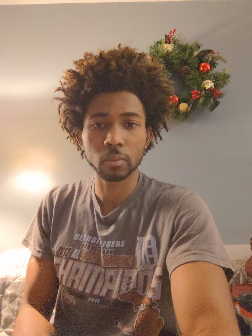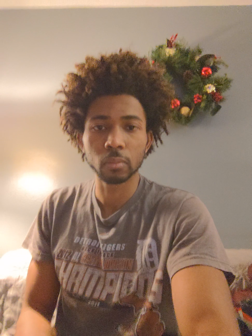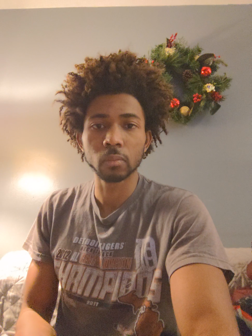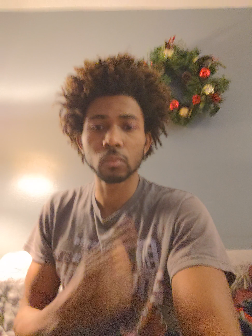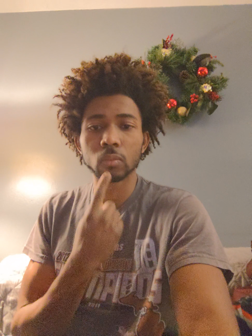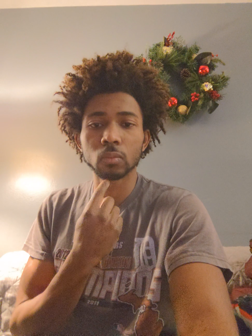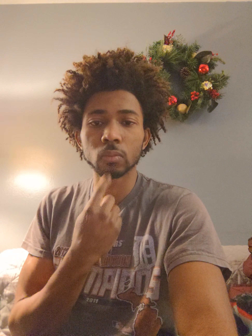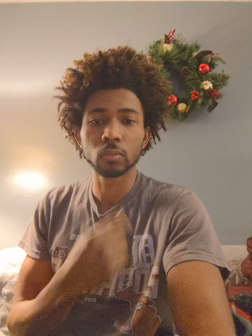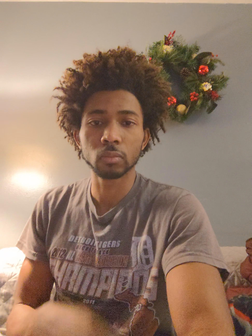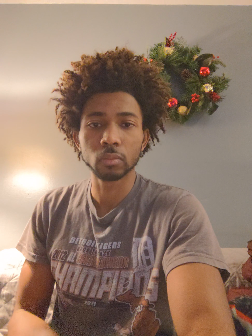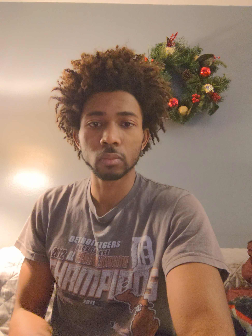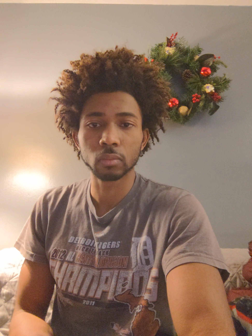red